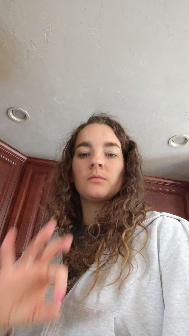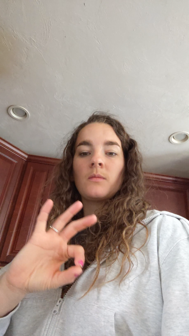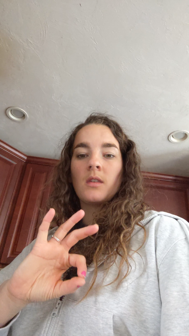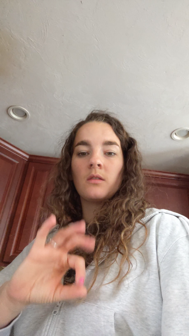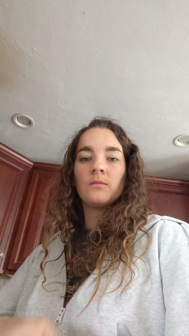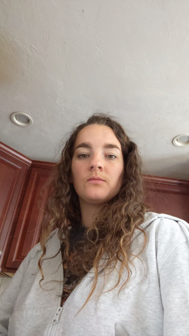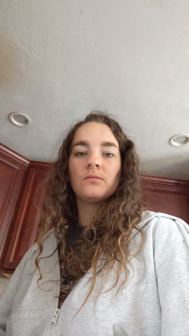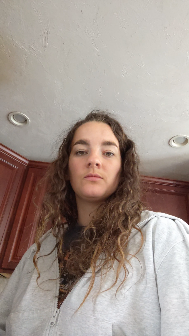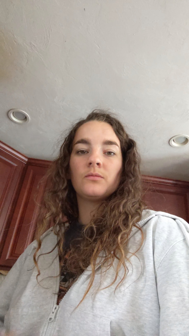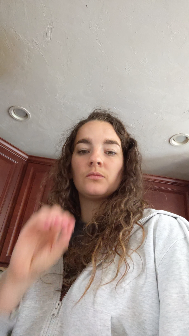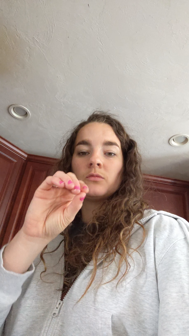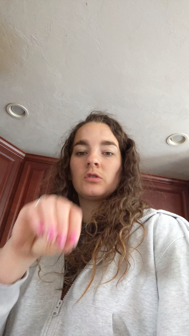put